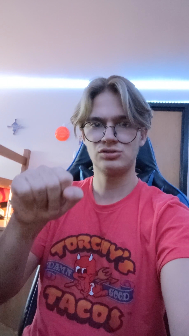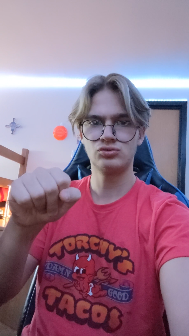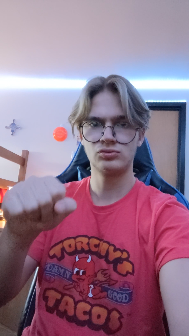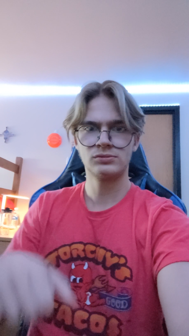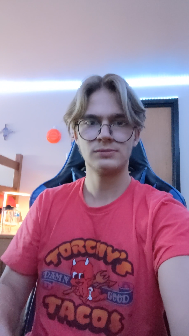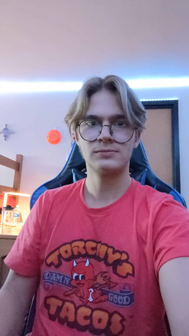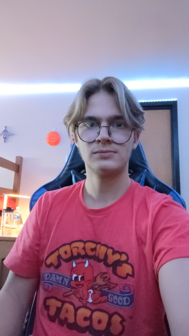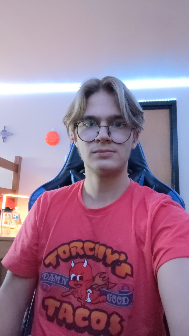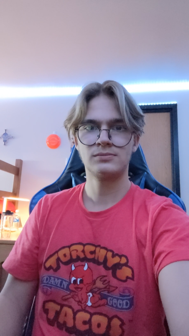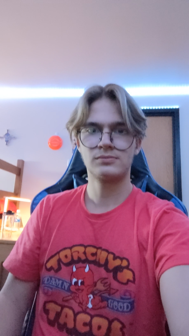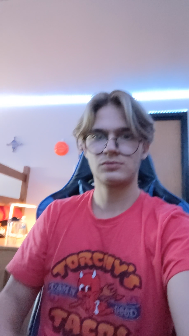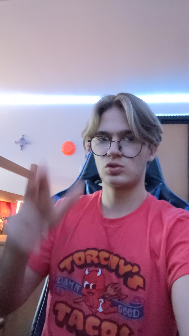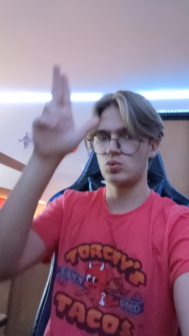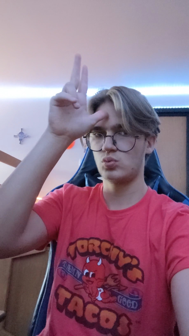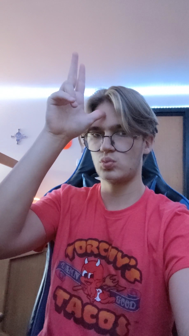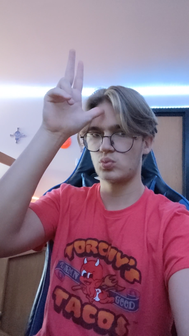rooster